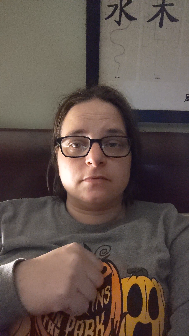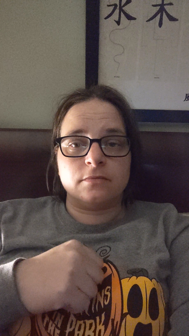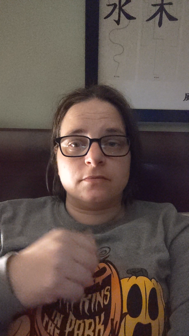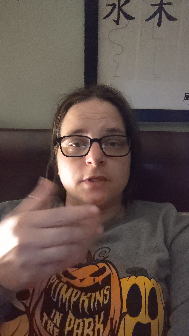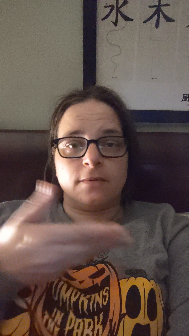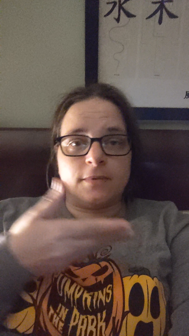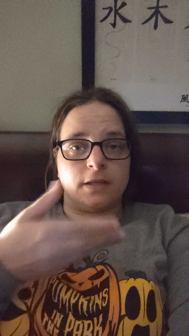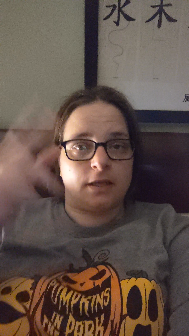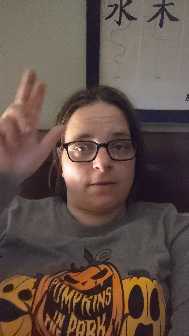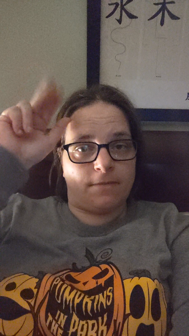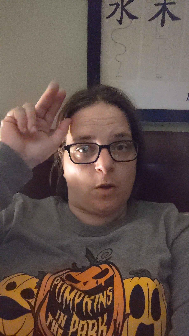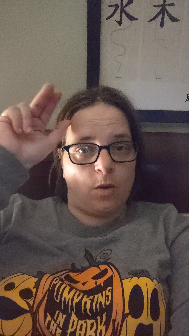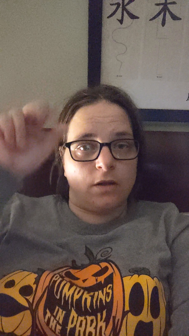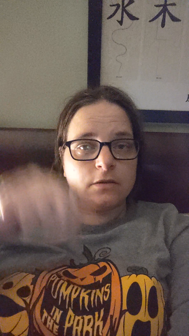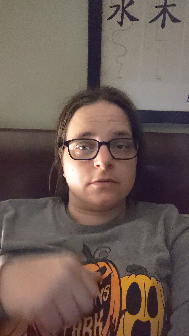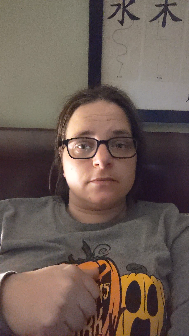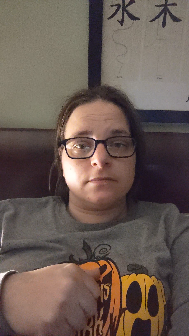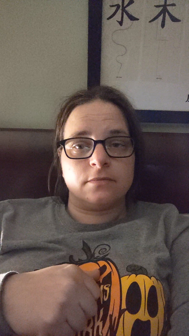pony